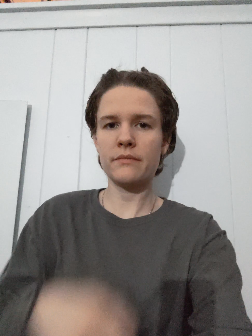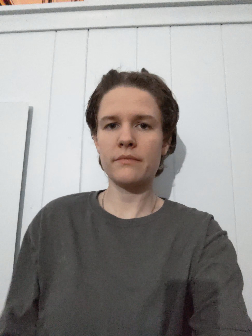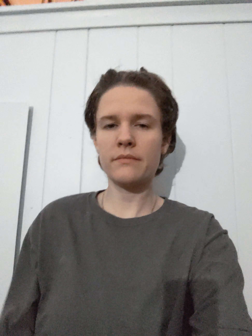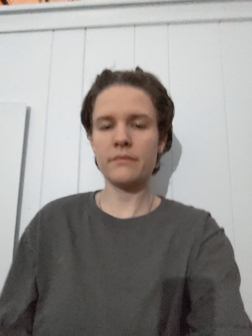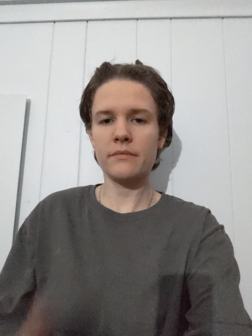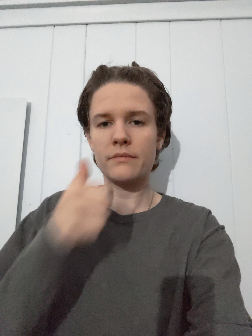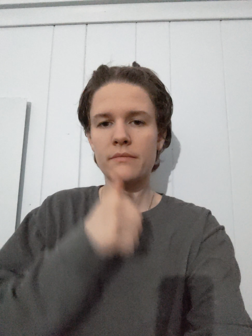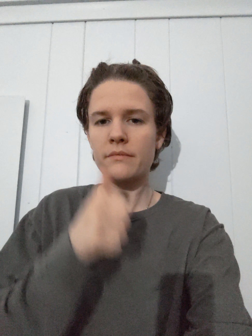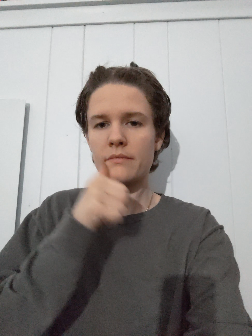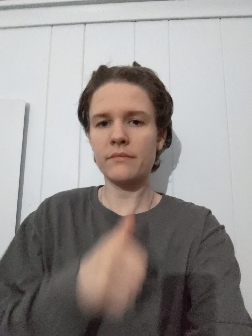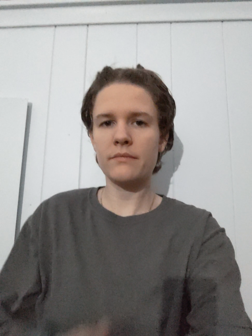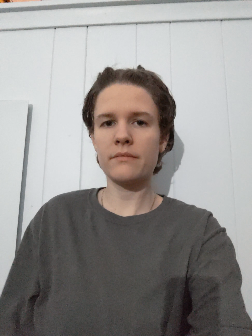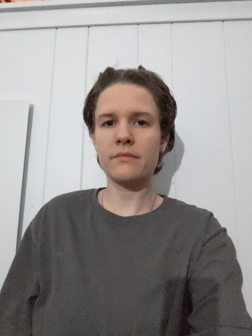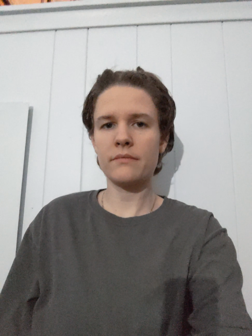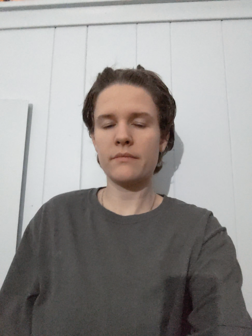girl